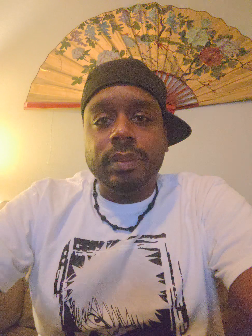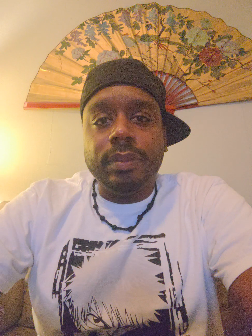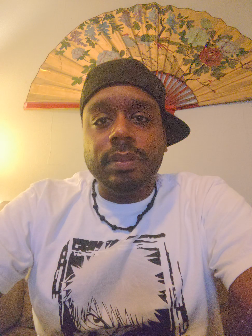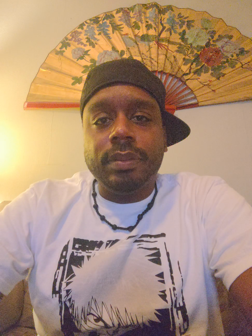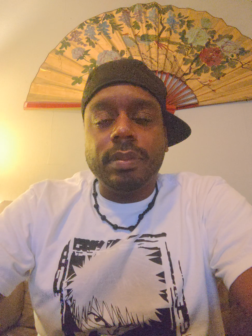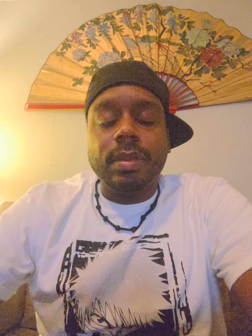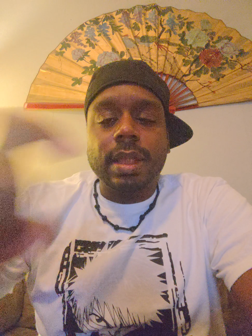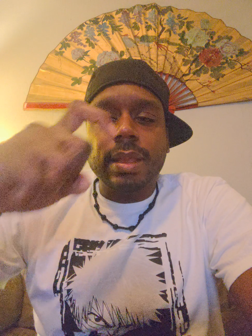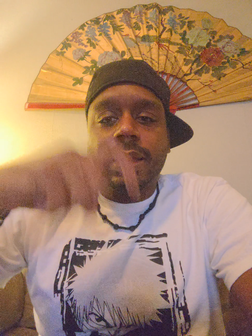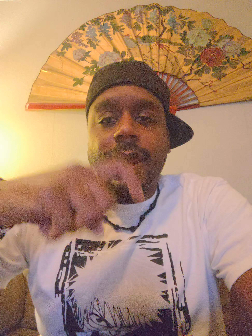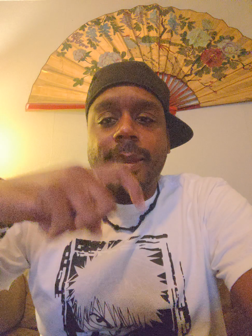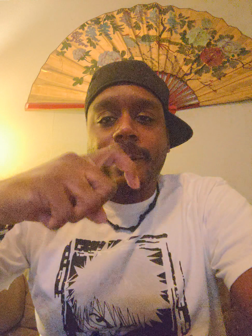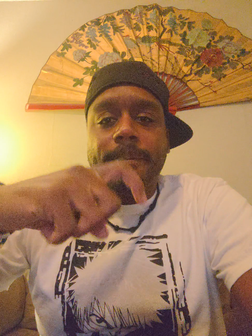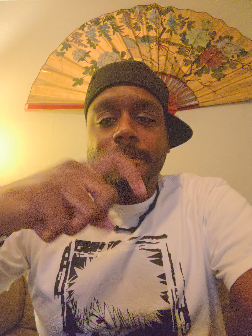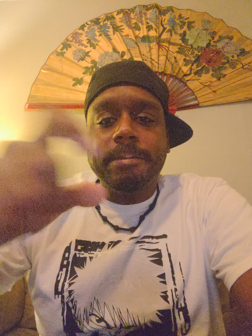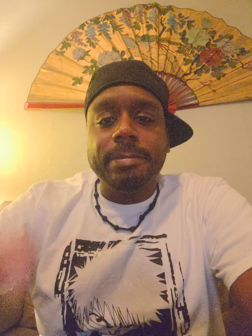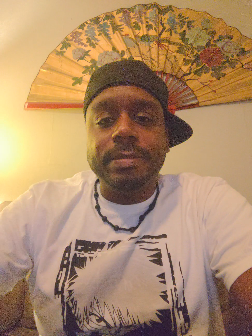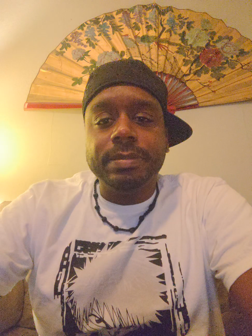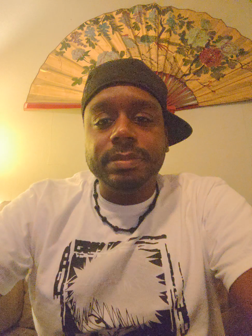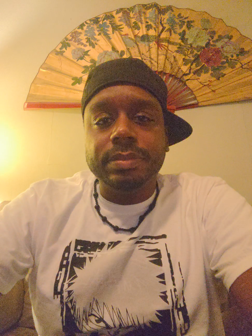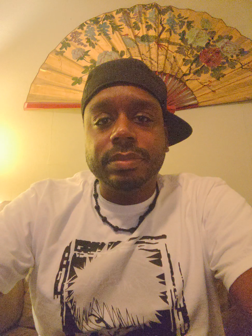time